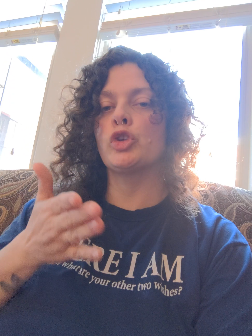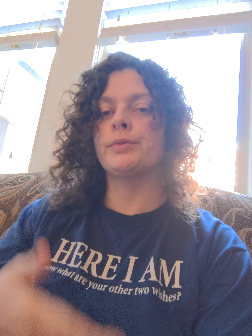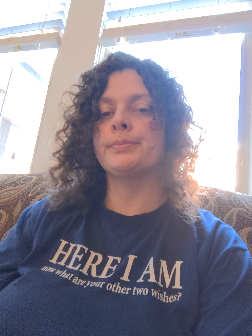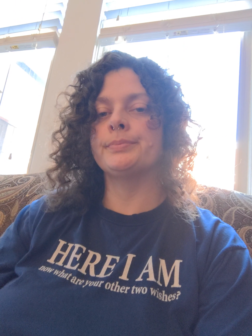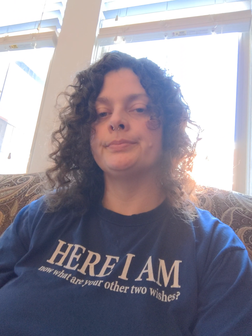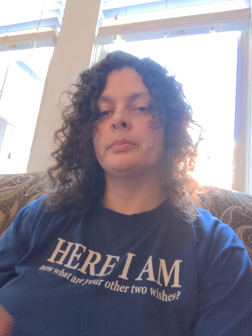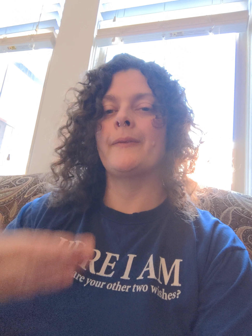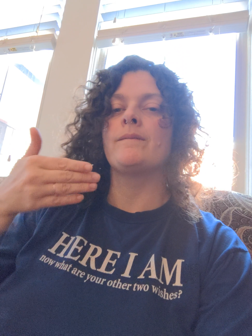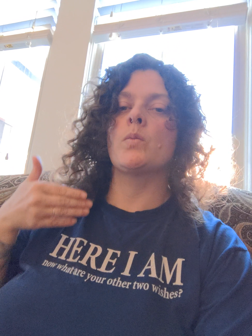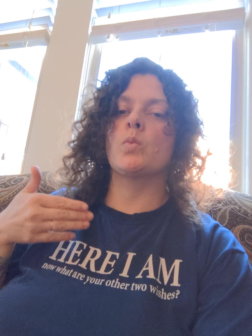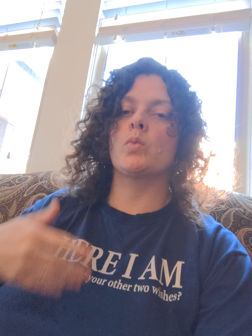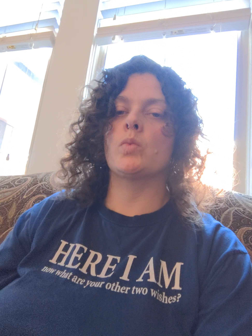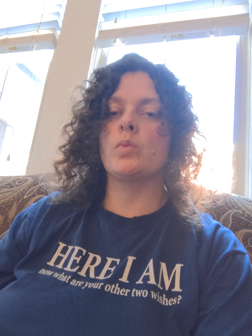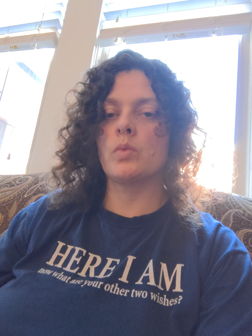before